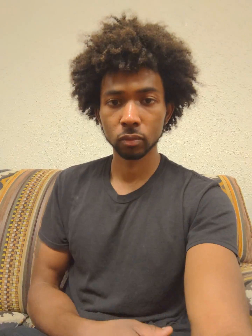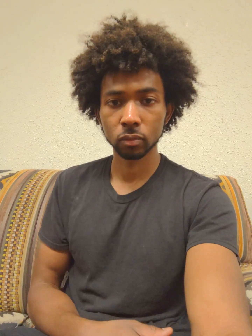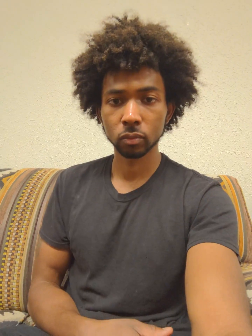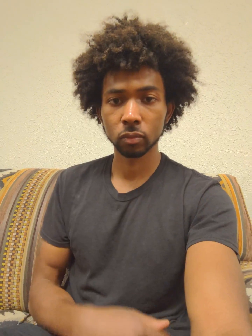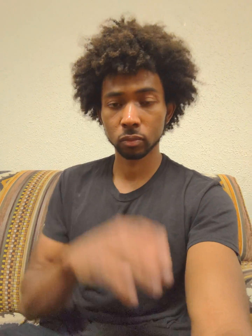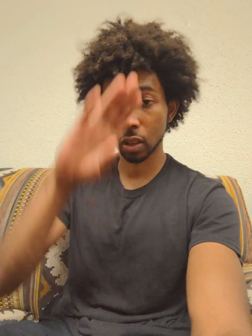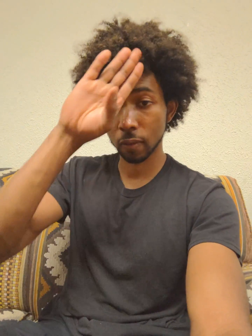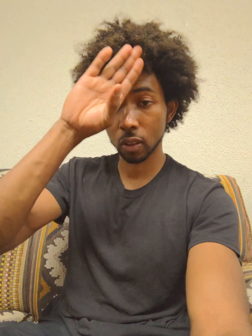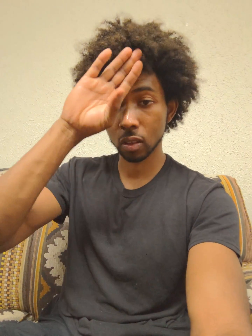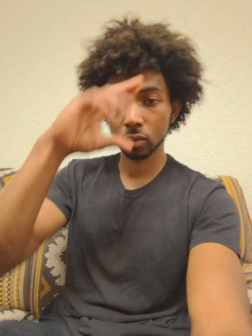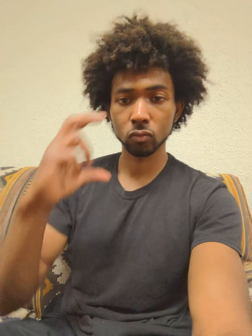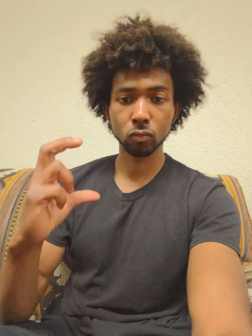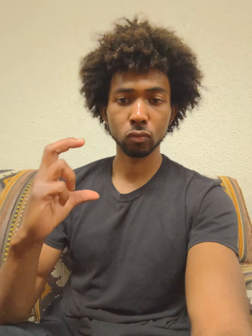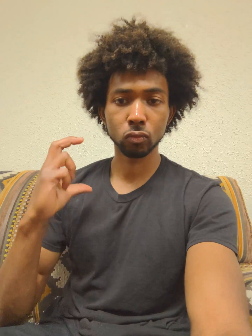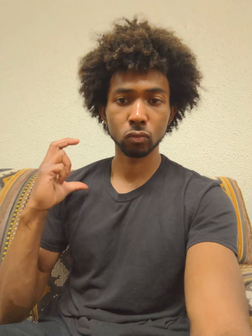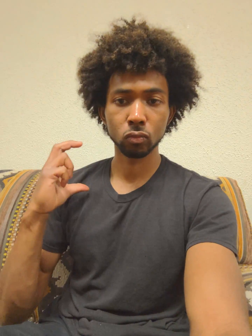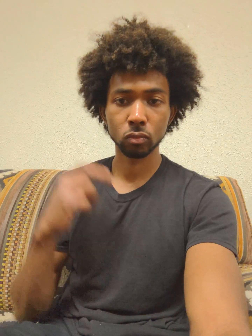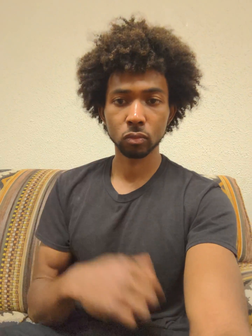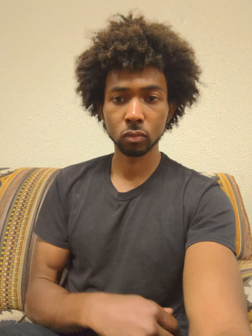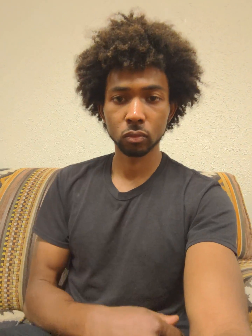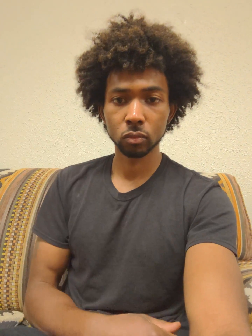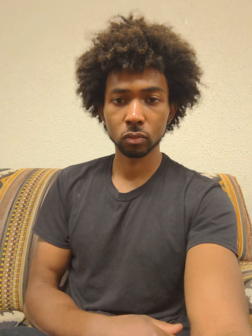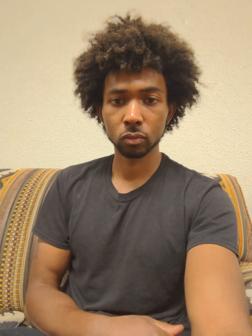fire truck